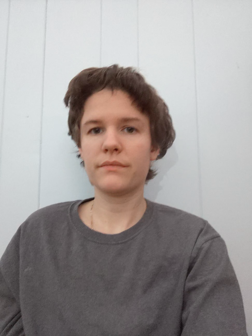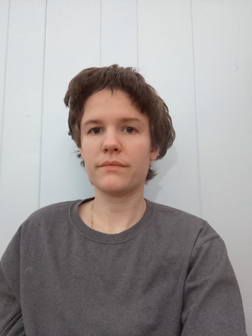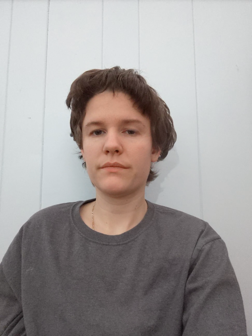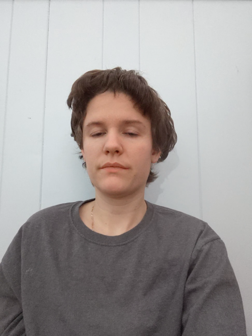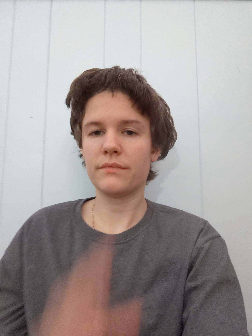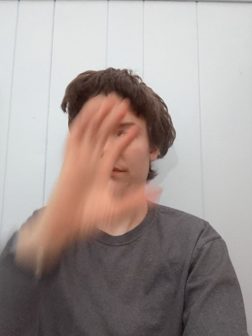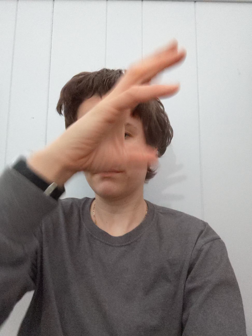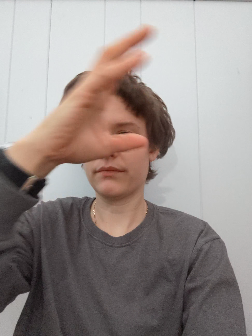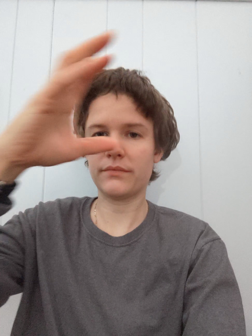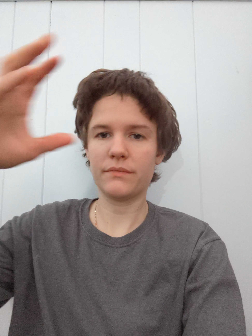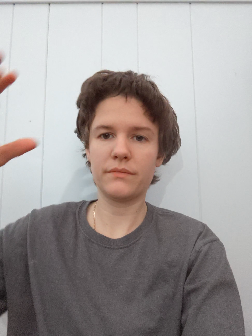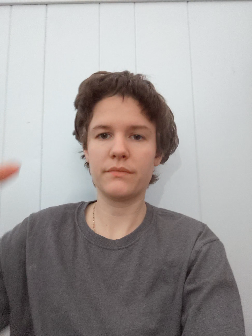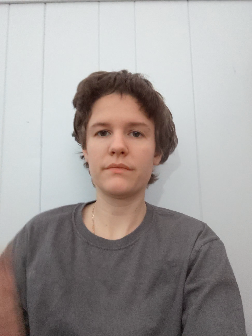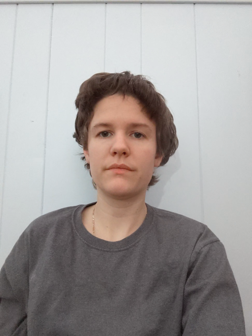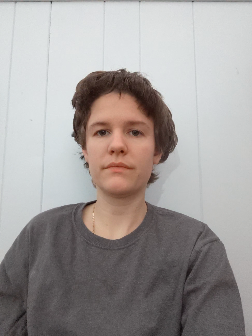cloud